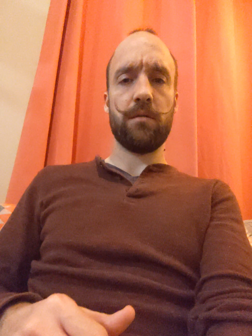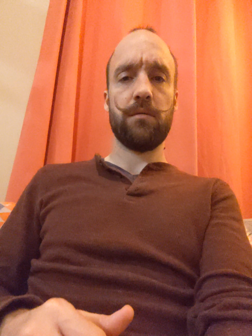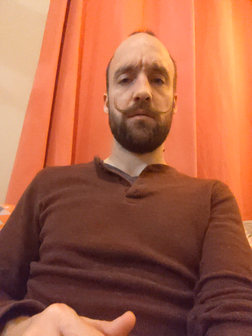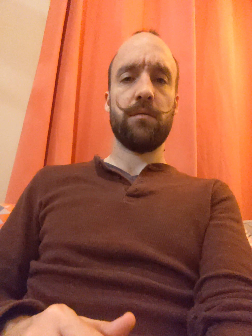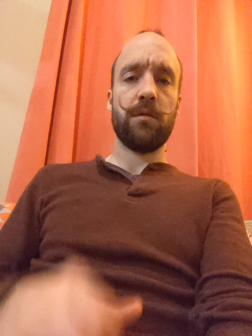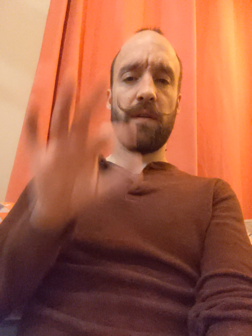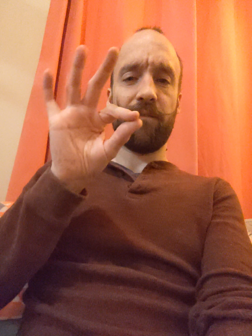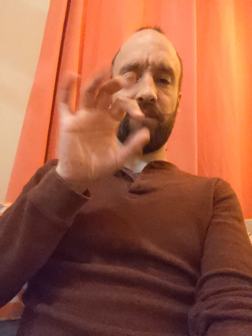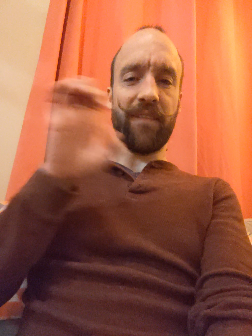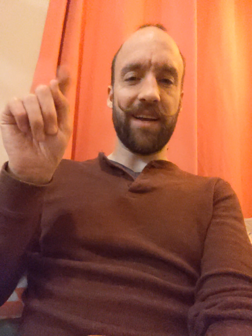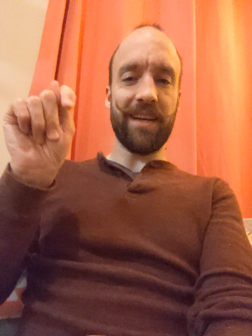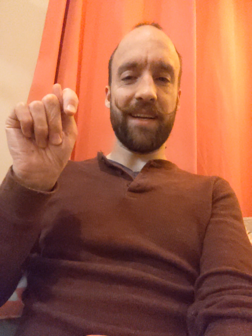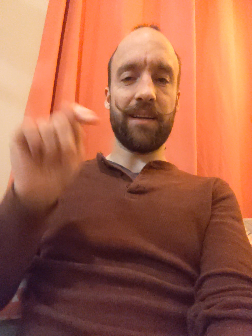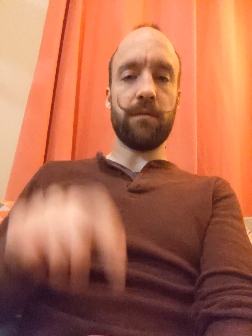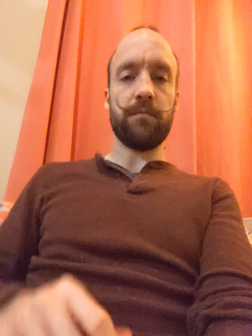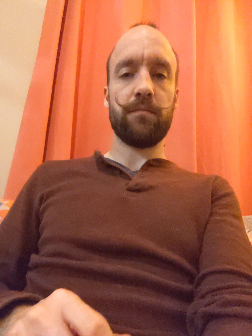feet